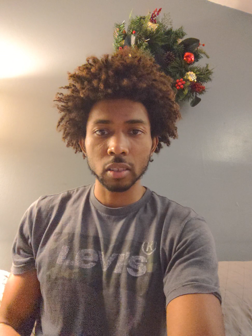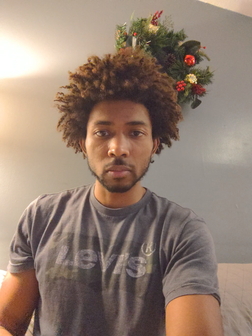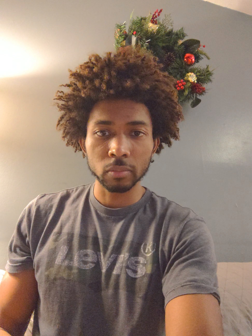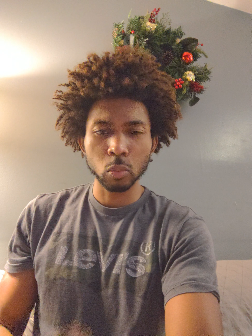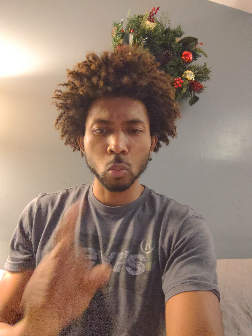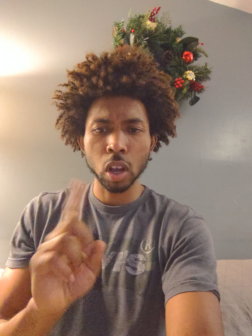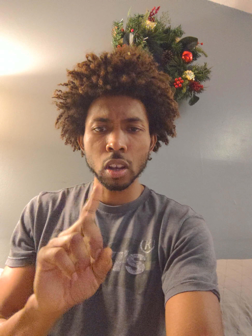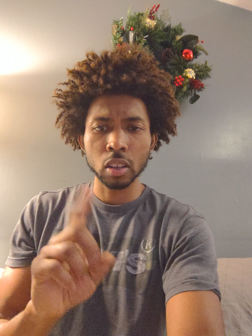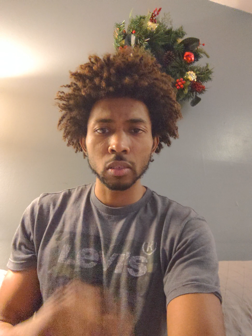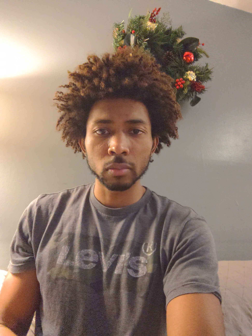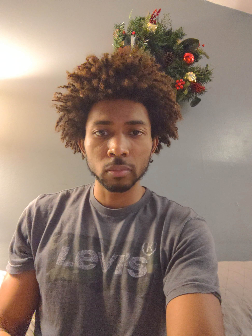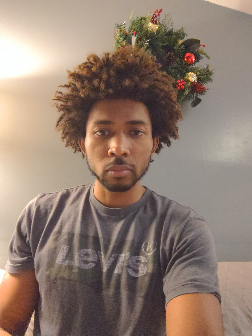where